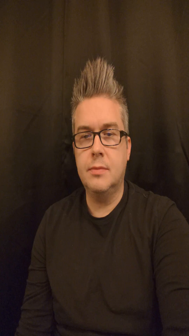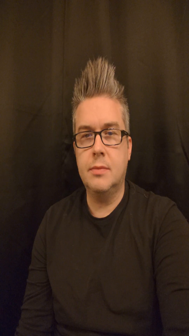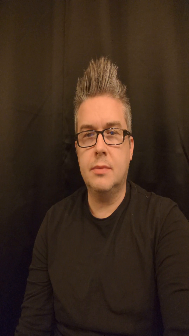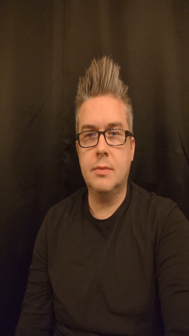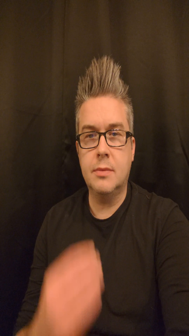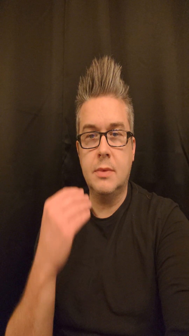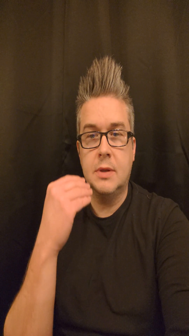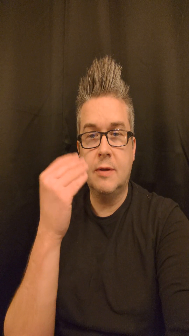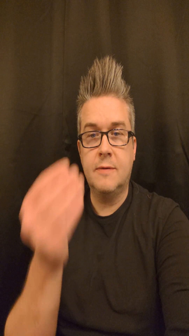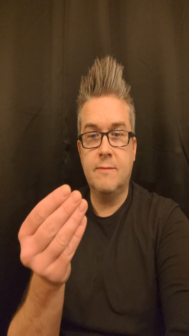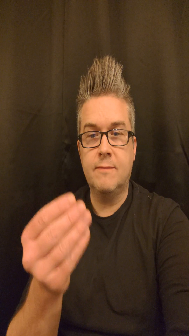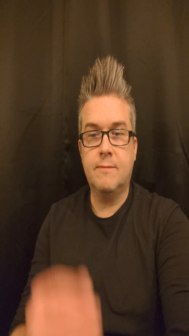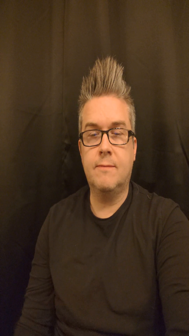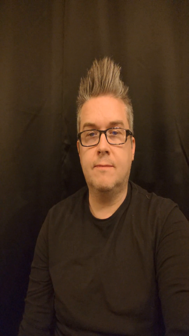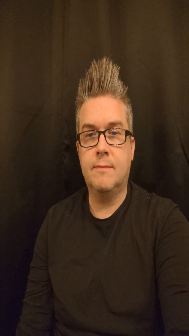give